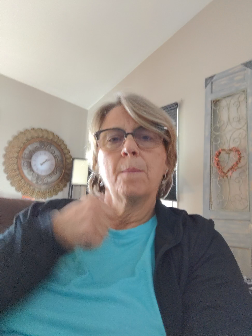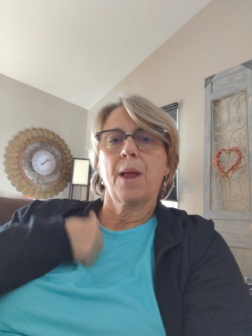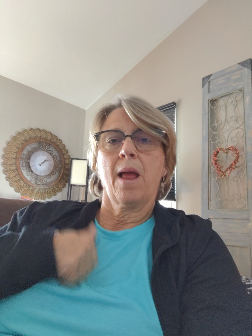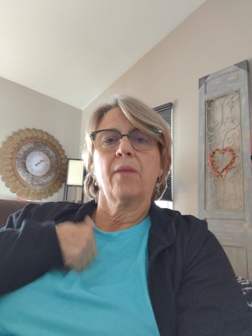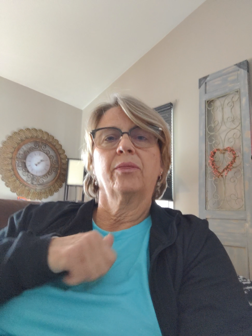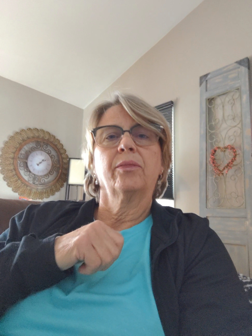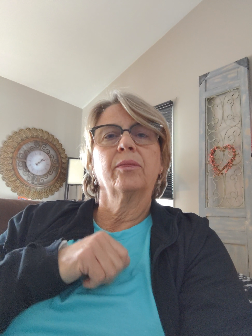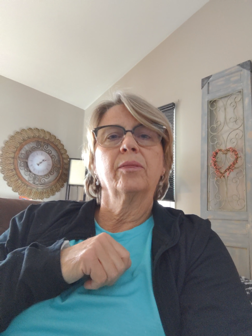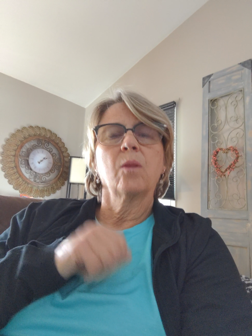bath